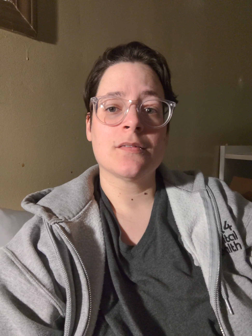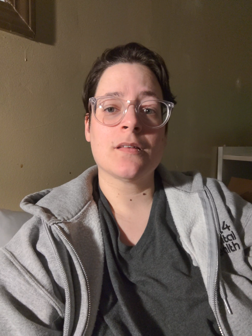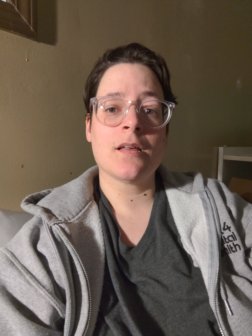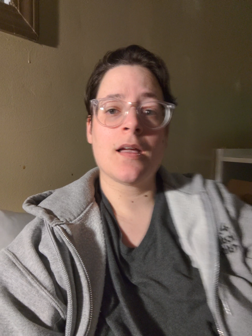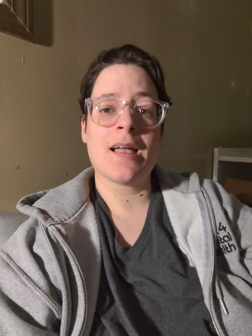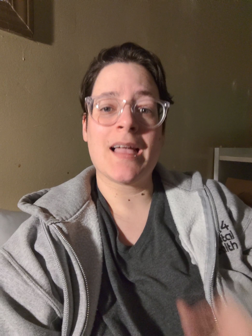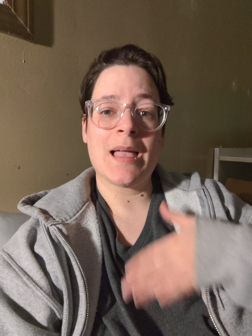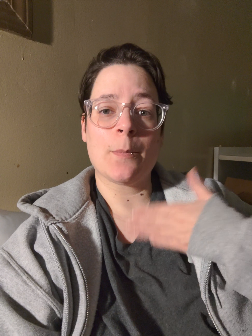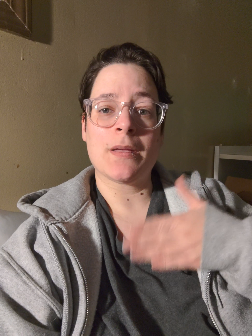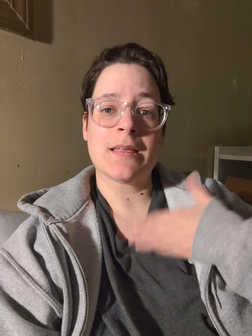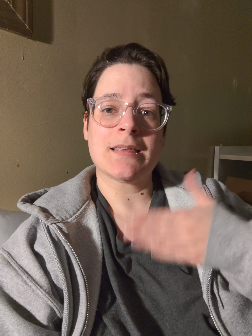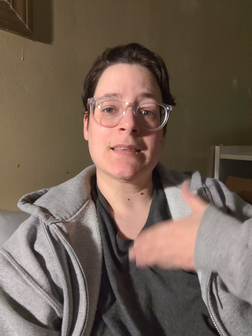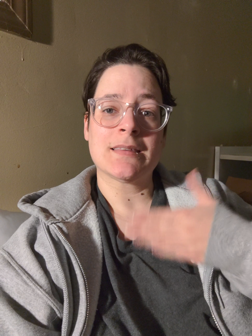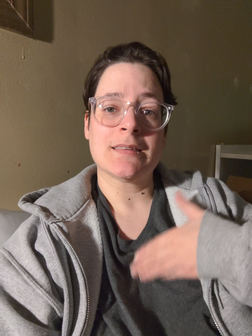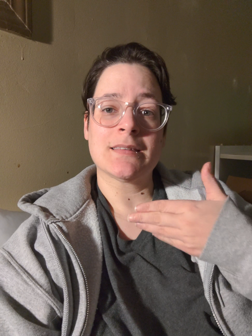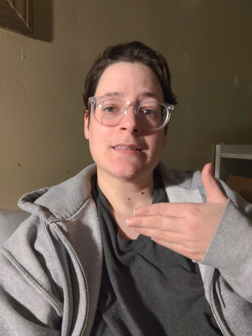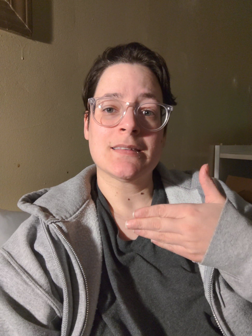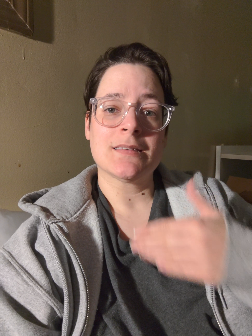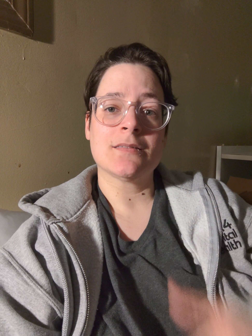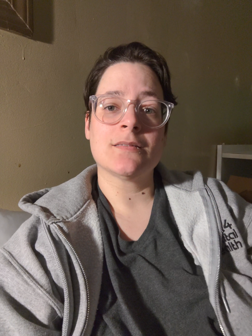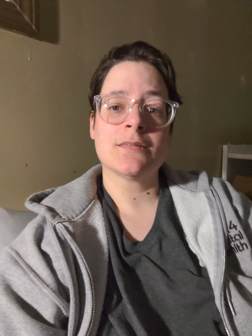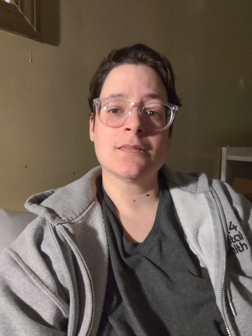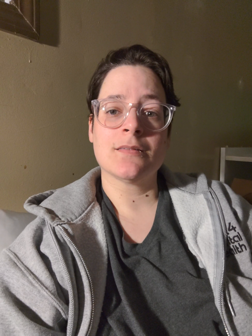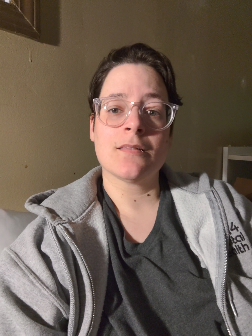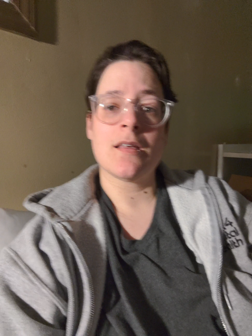happy